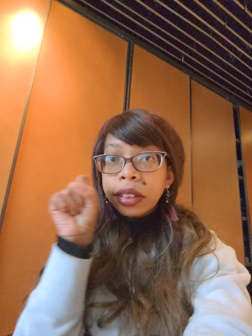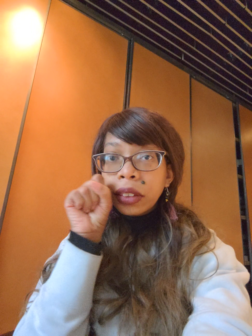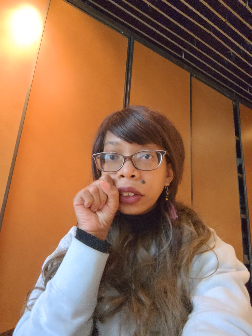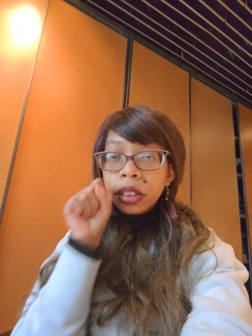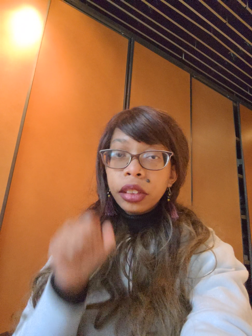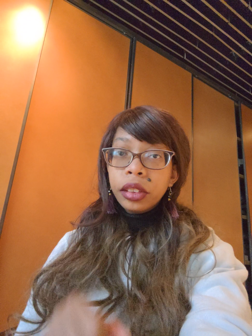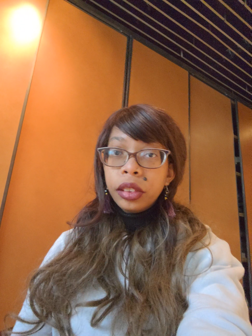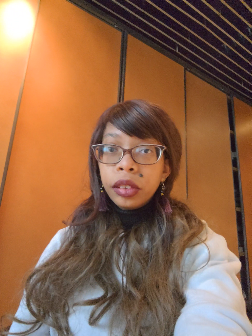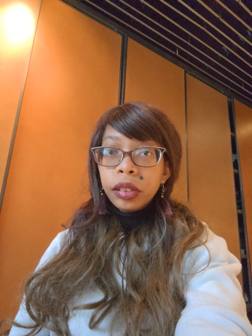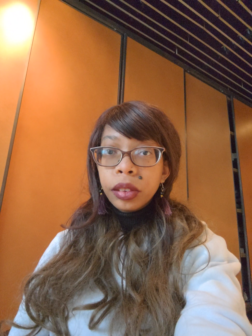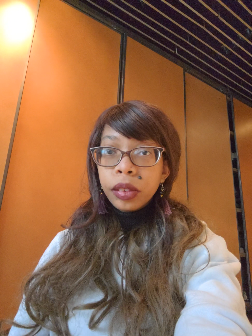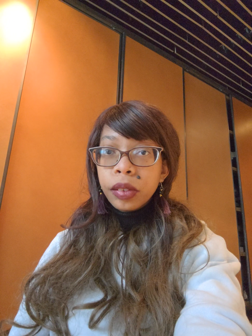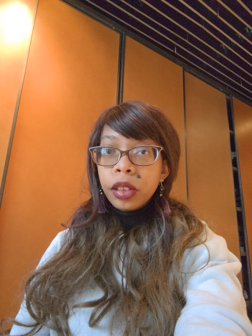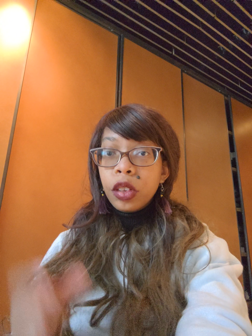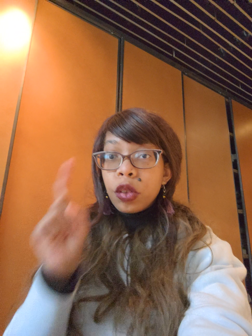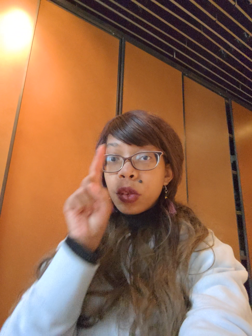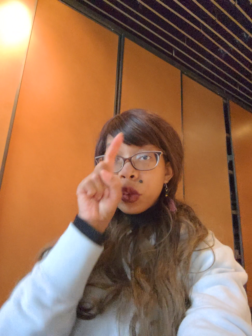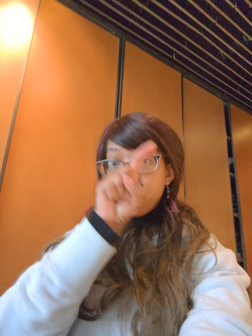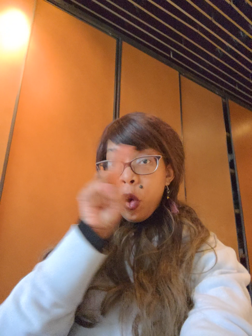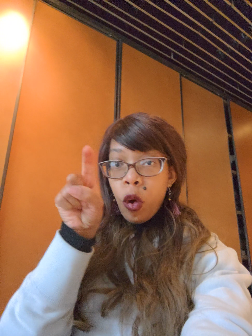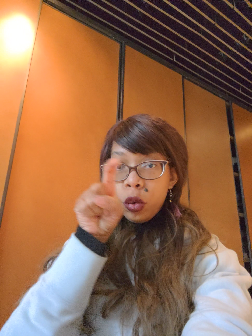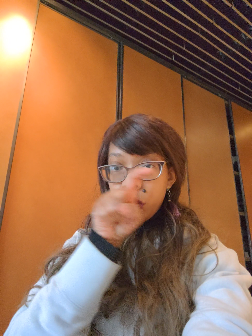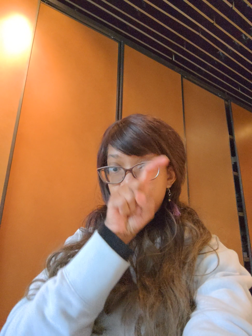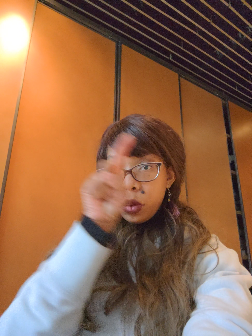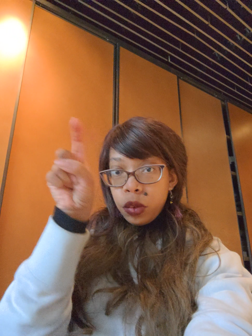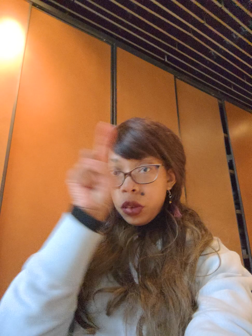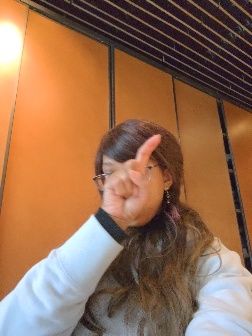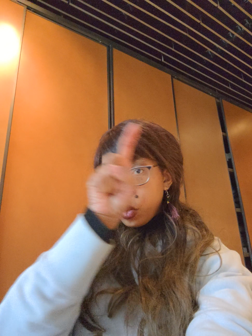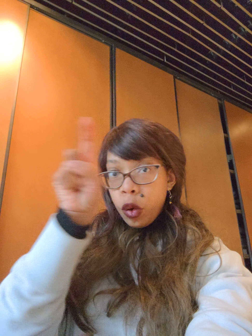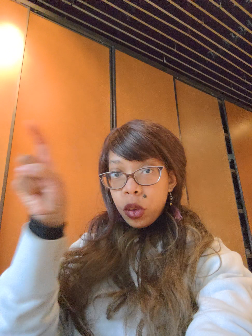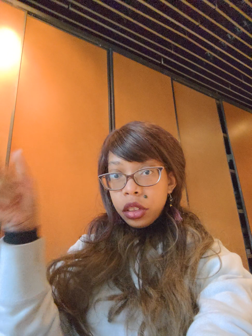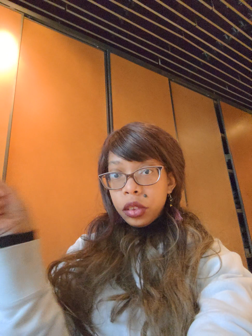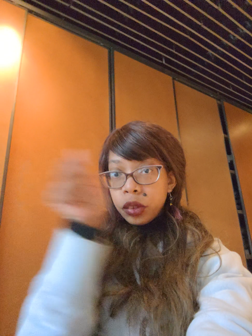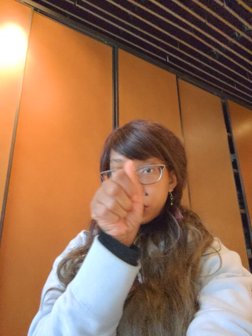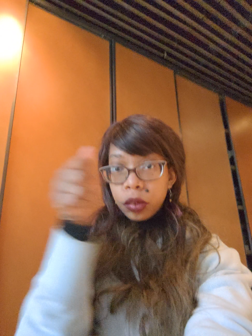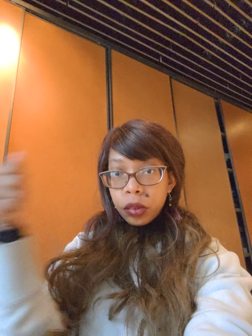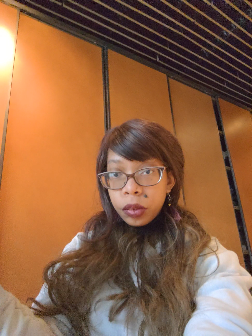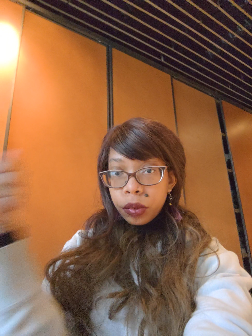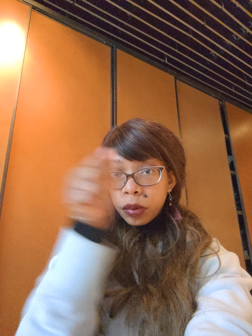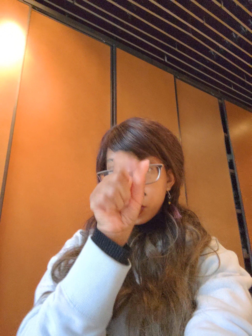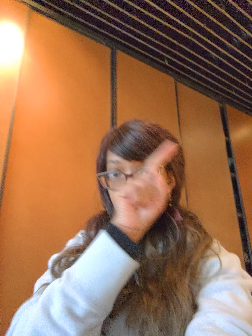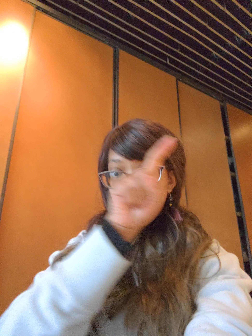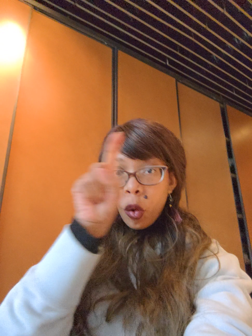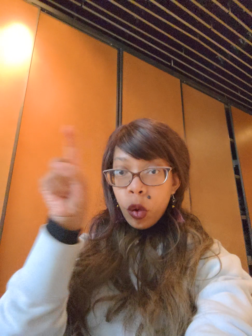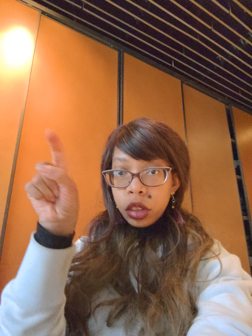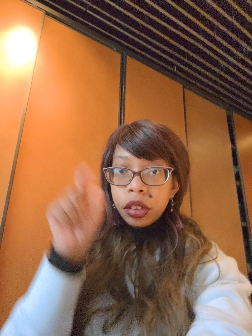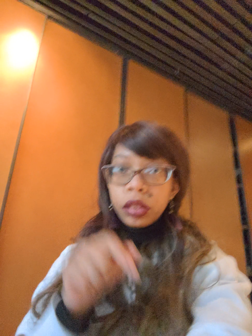closet